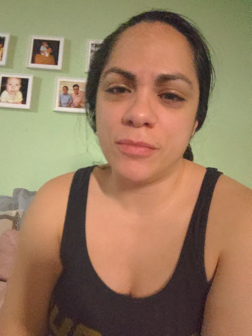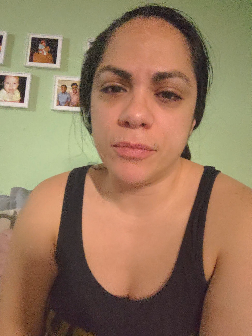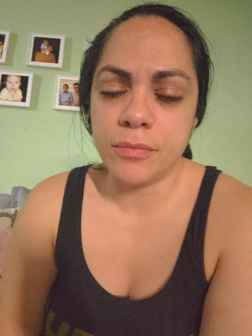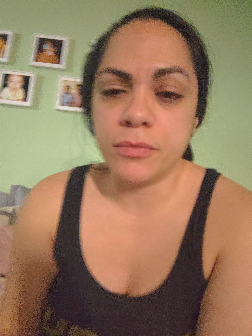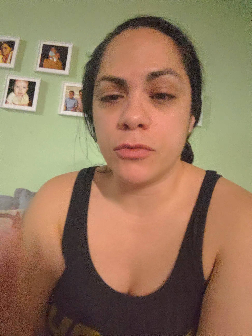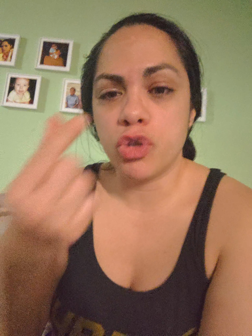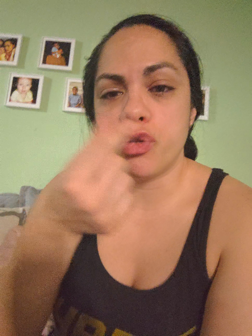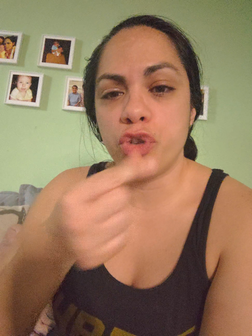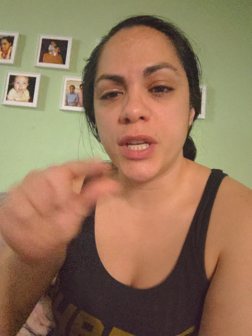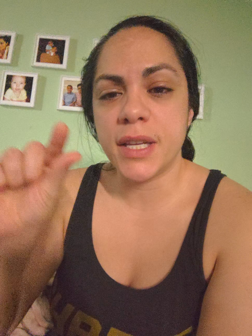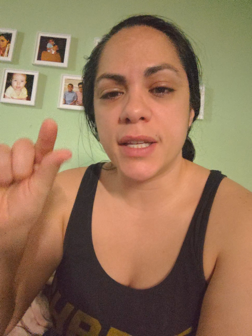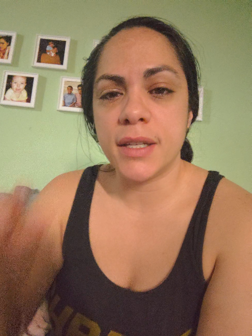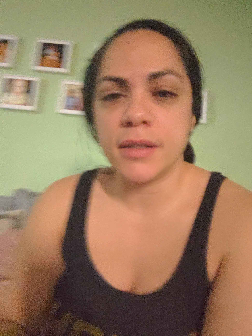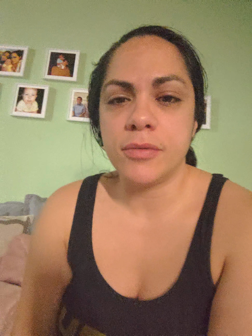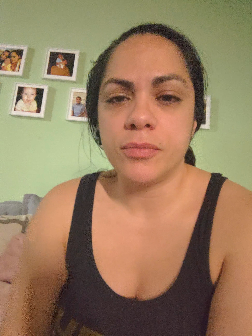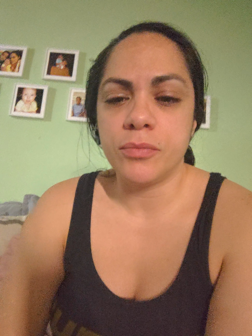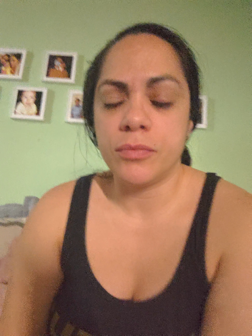green